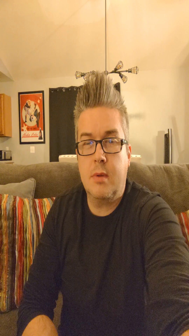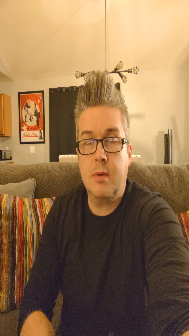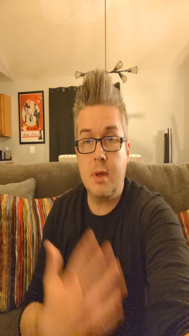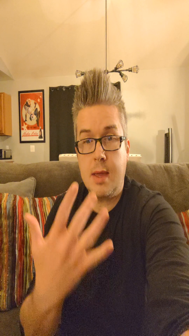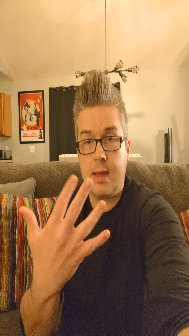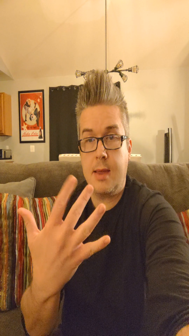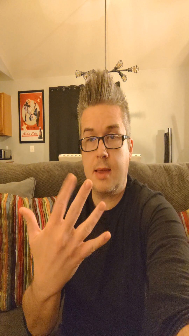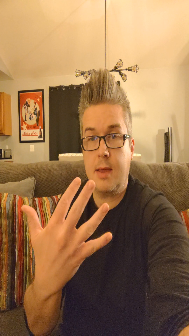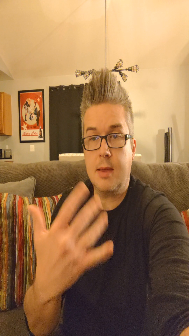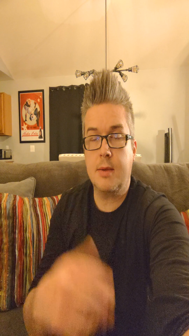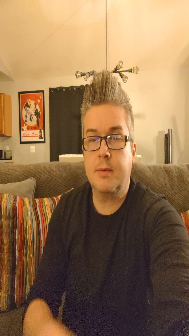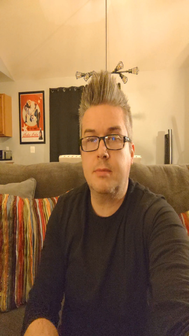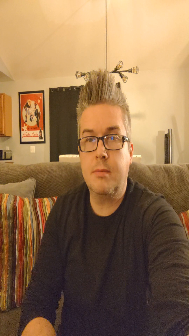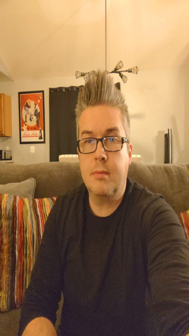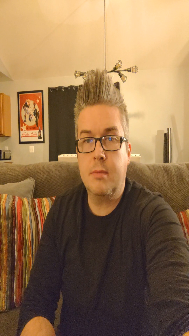finger